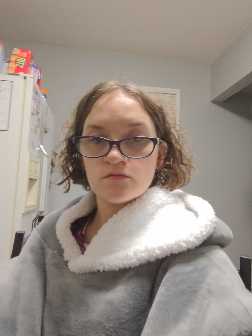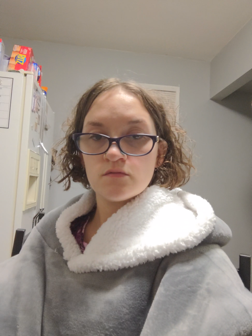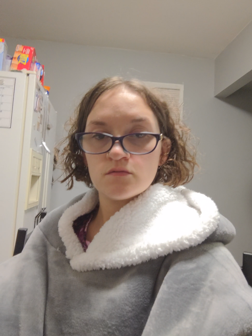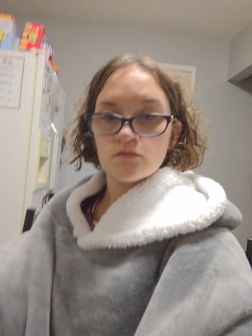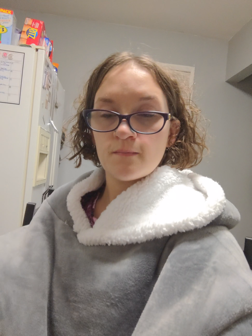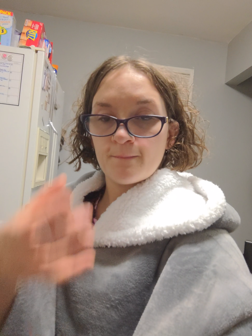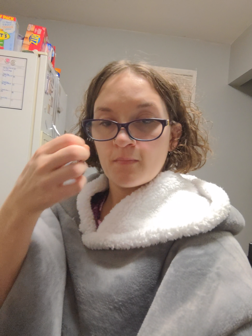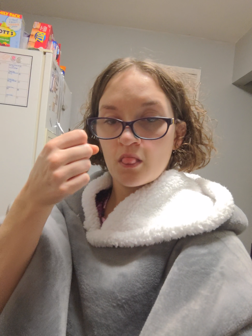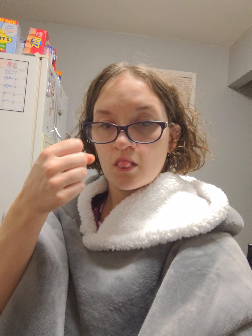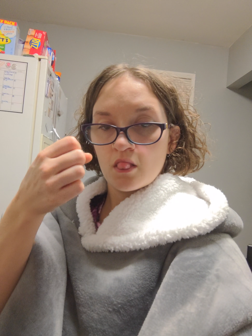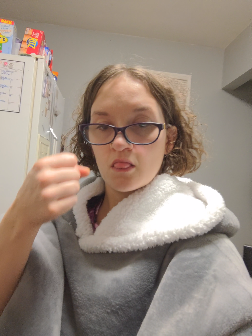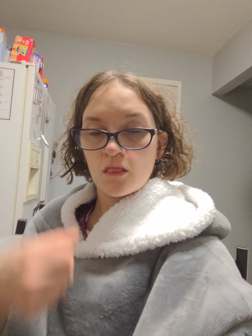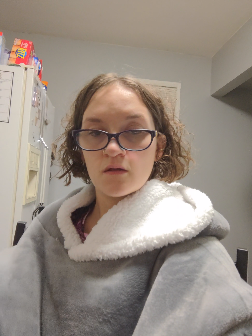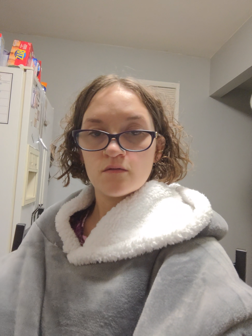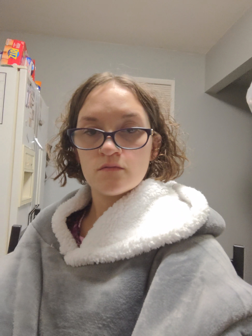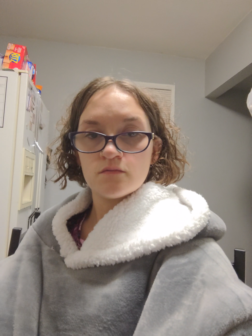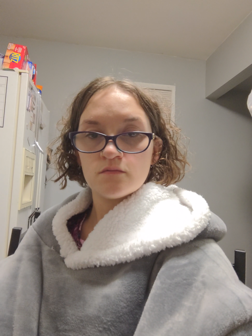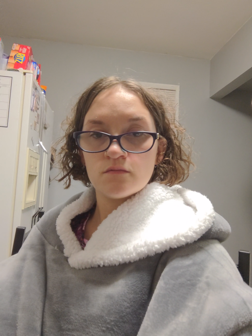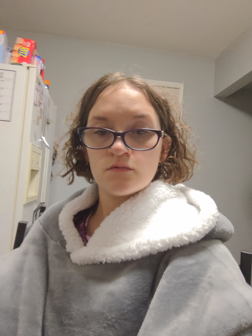milk